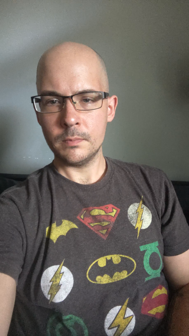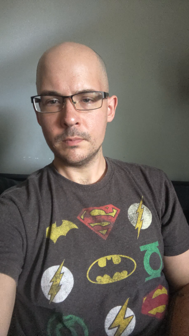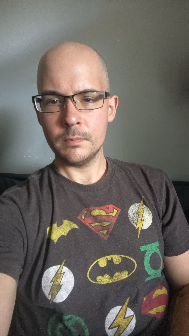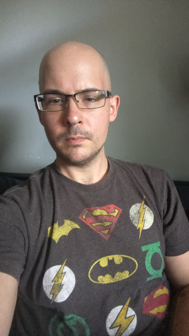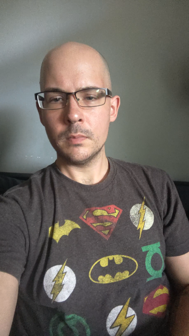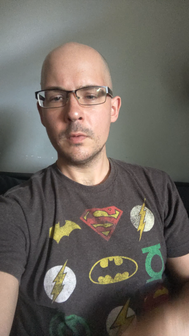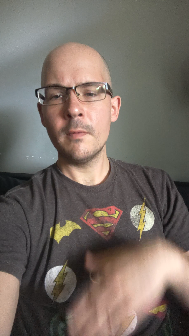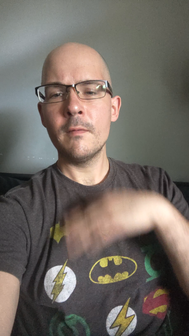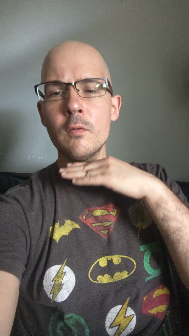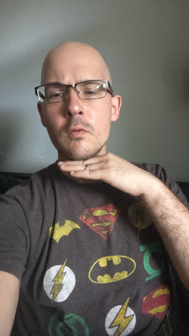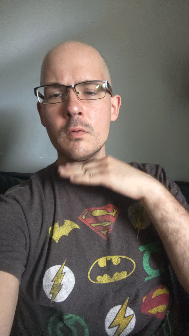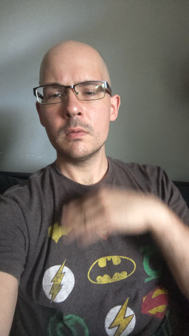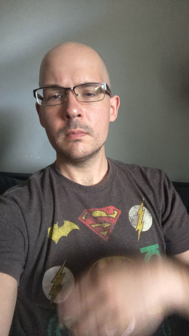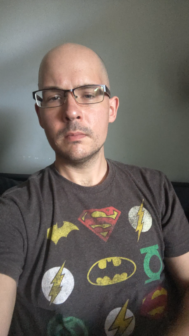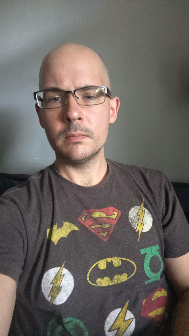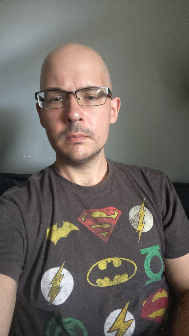full